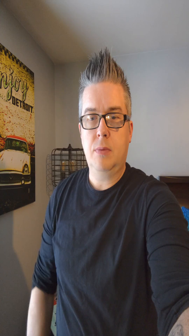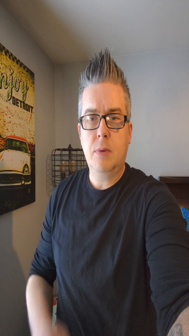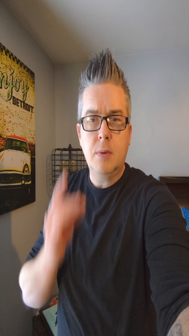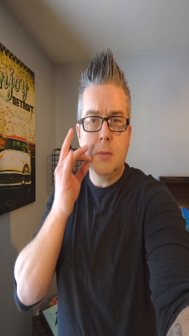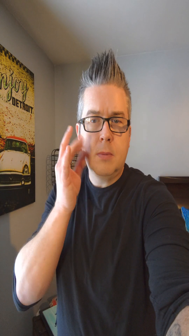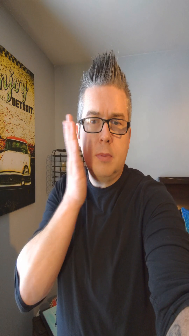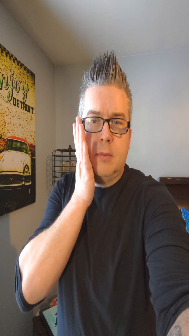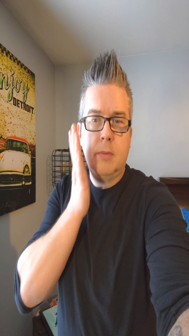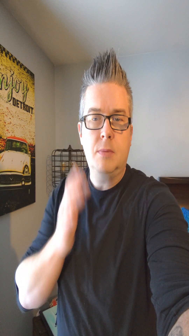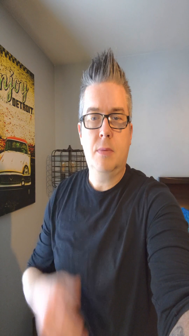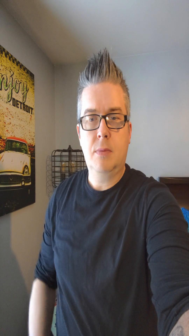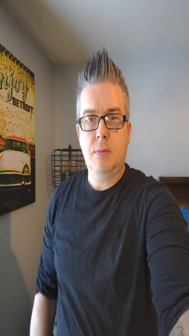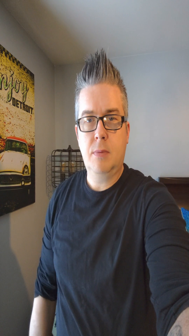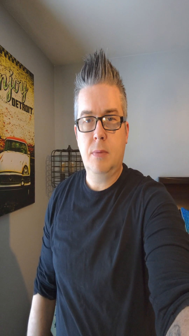bee